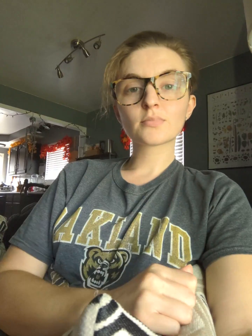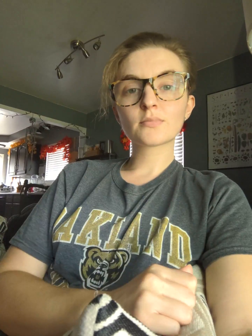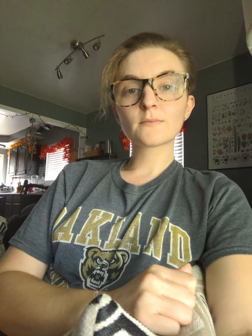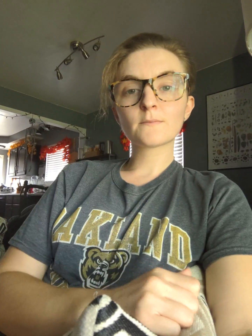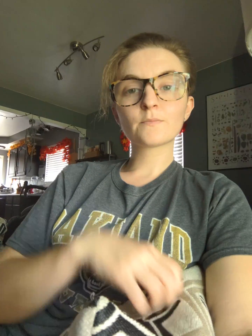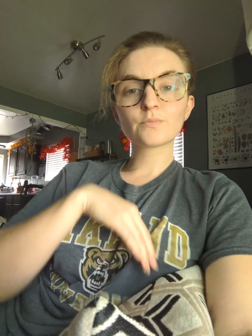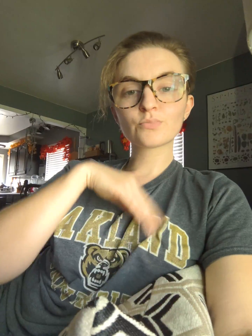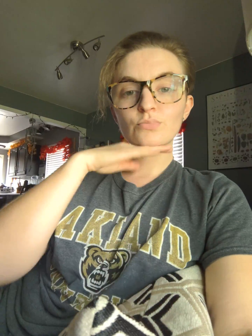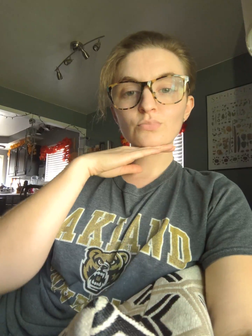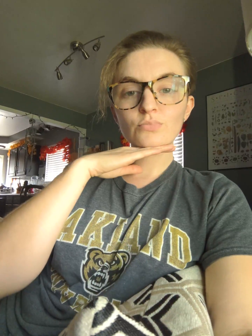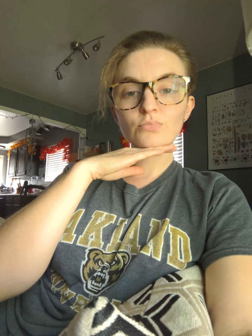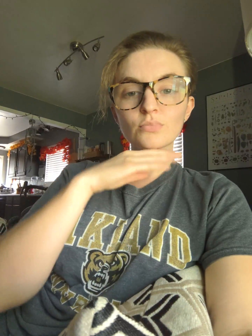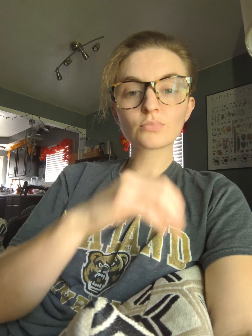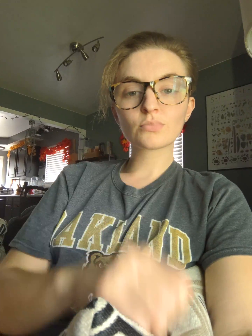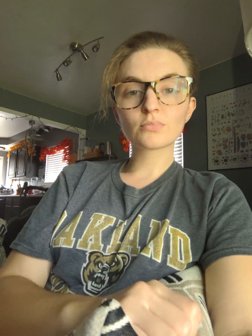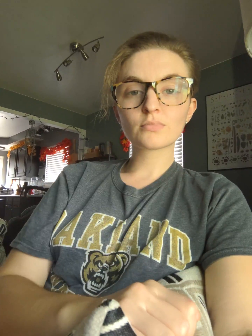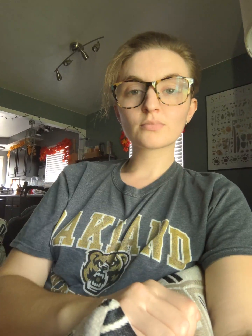full